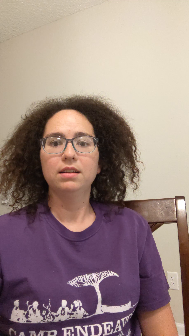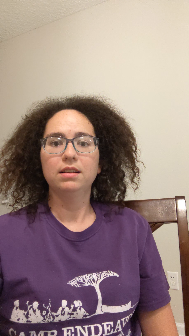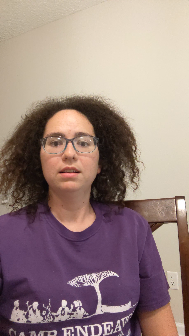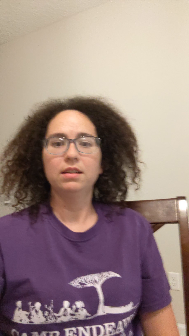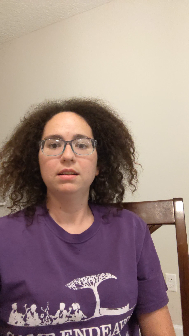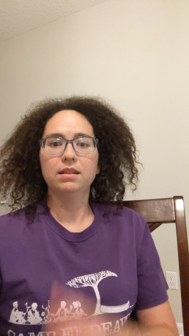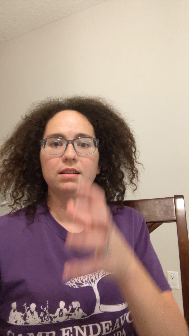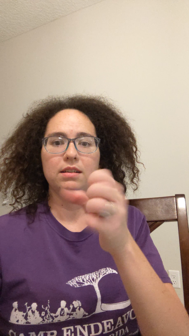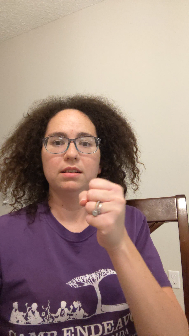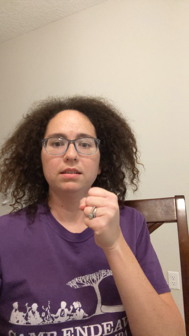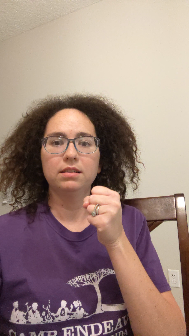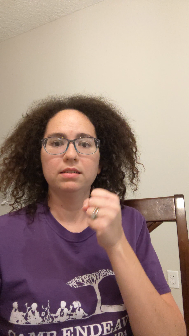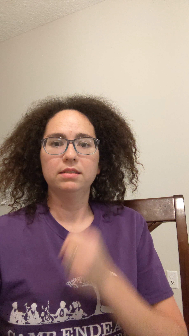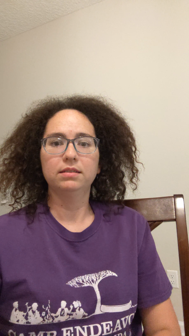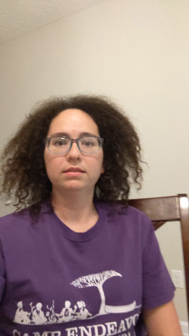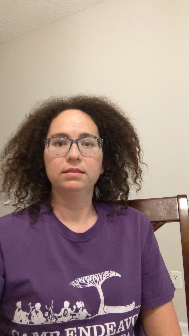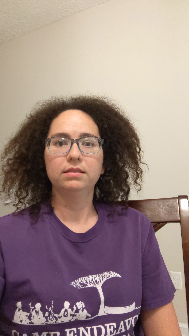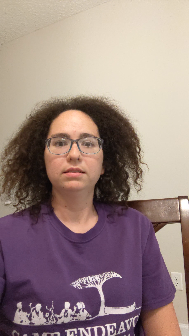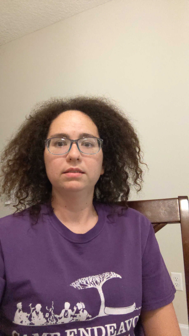get